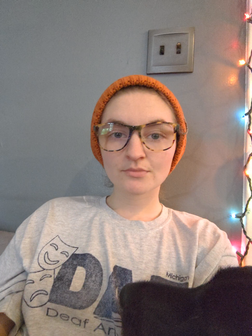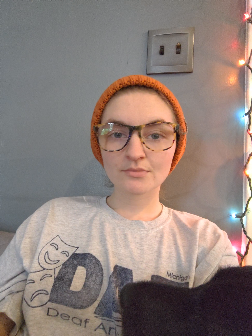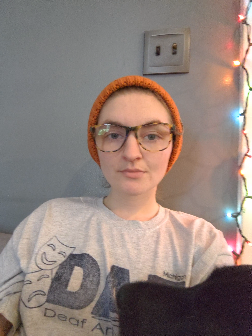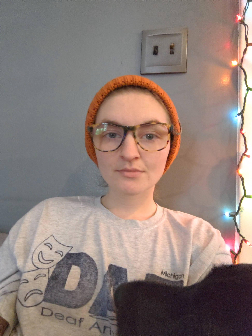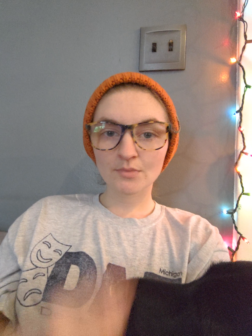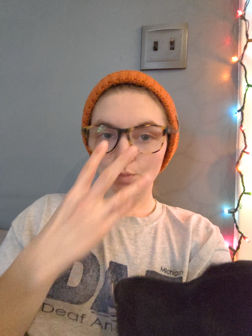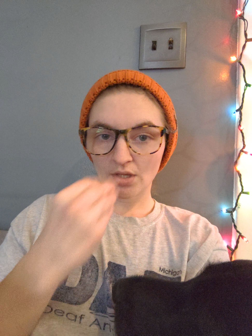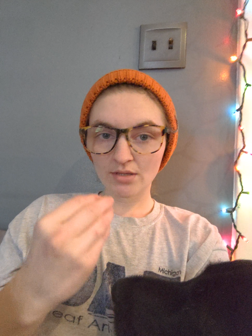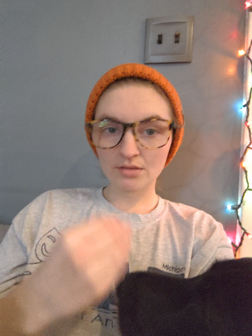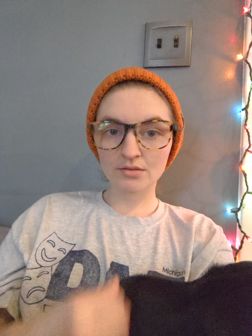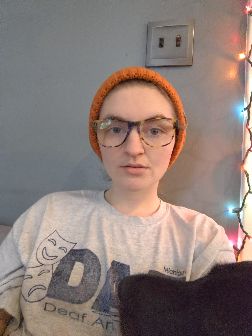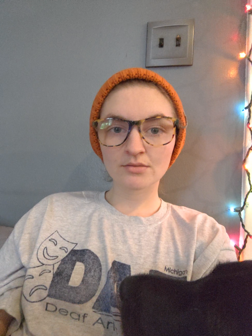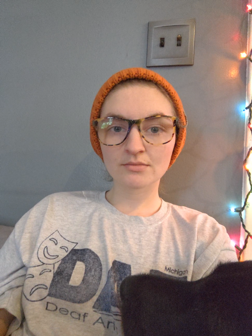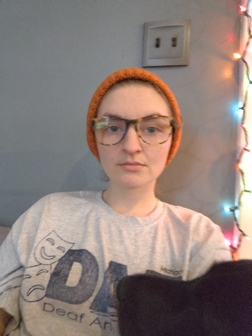wolf